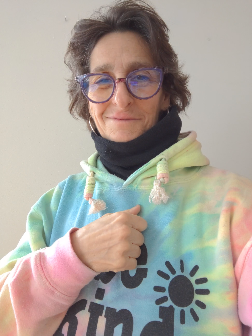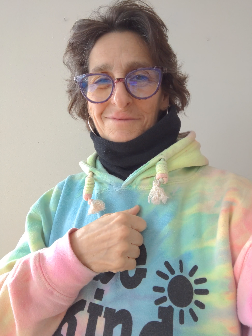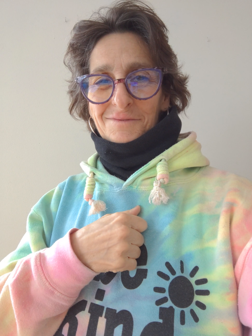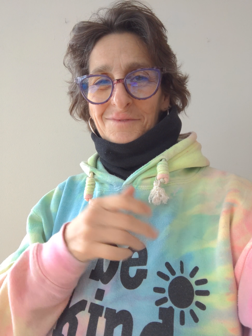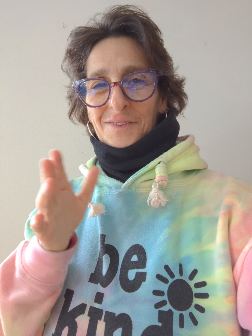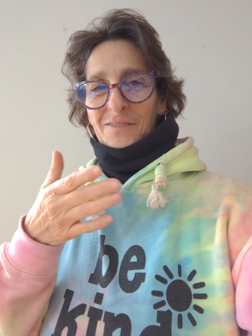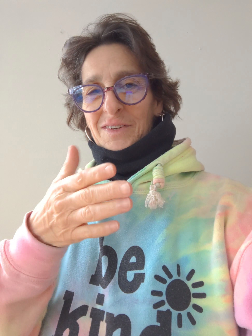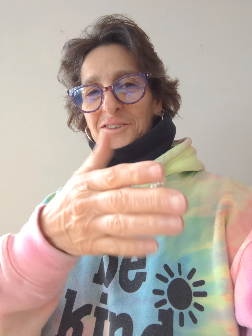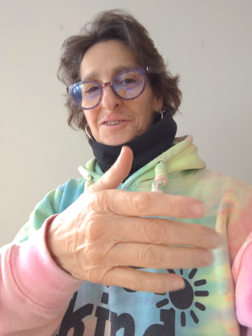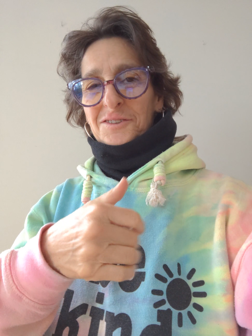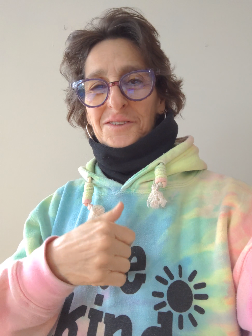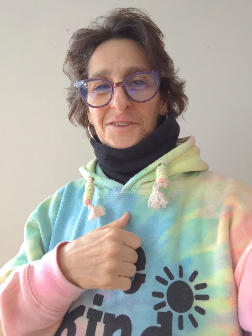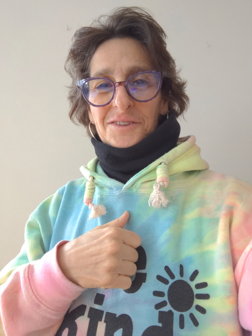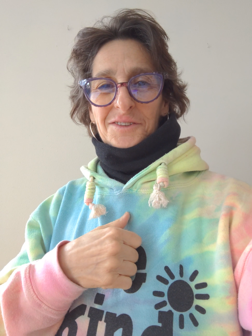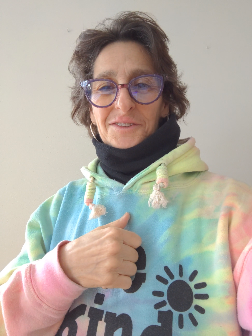fish